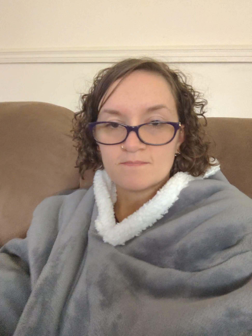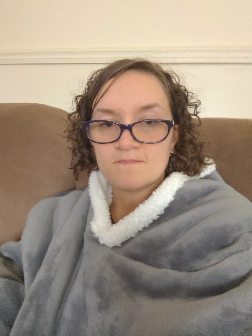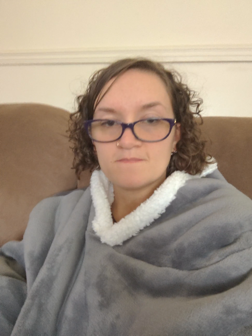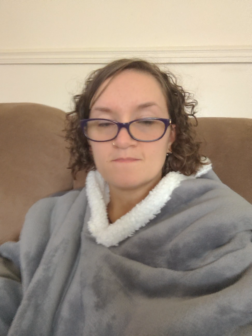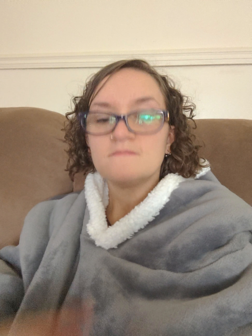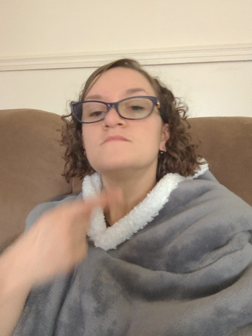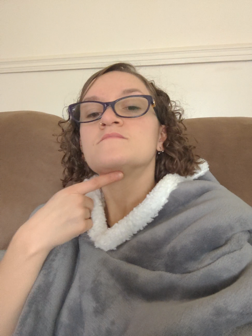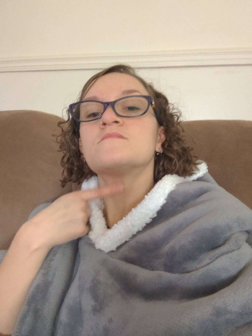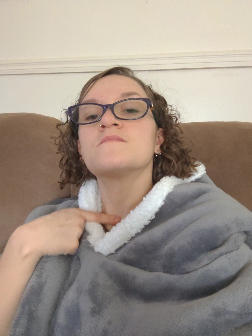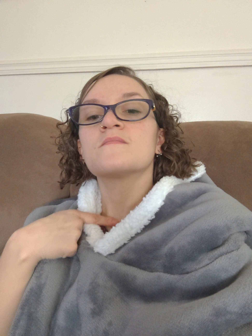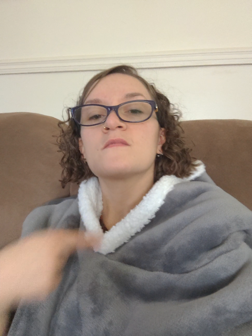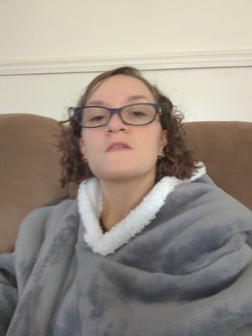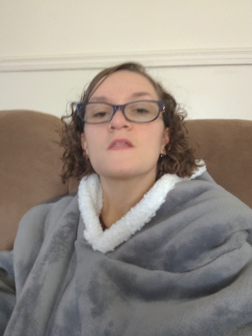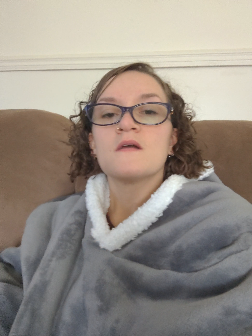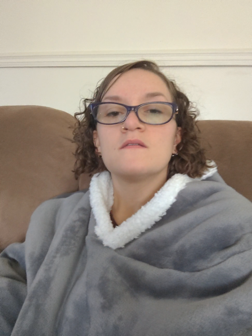thirsty